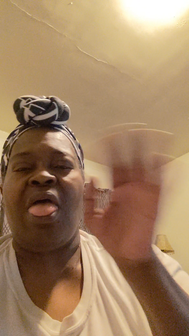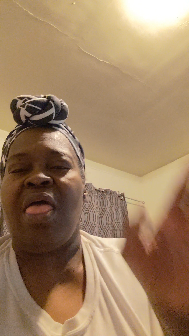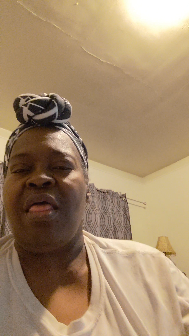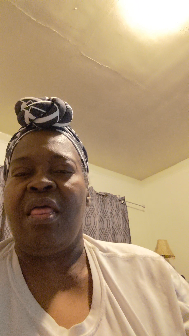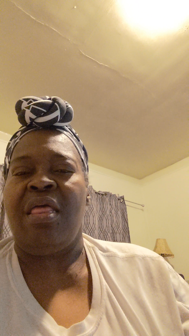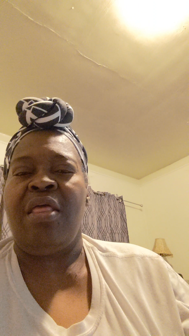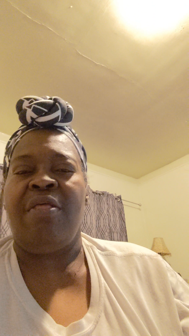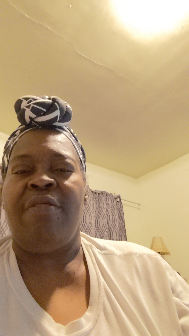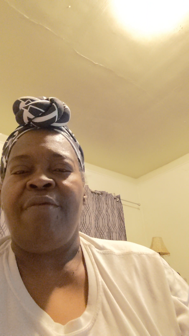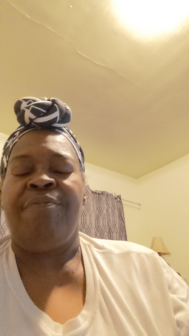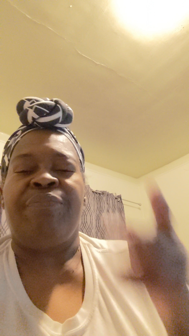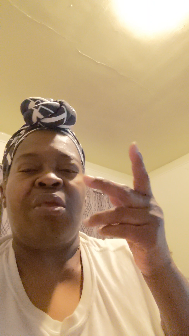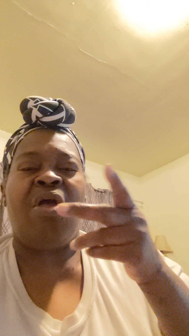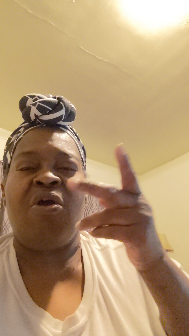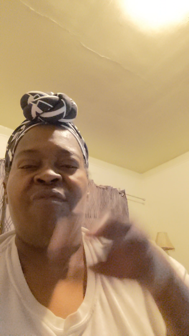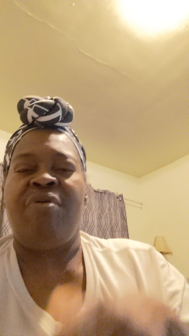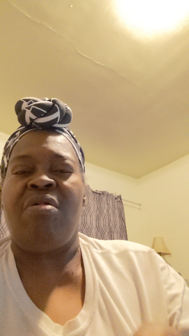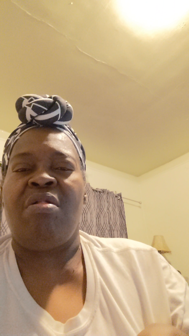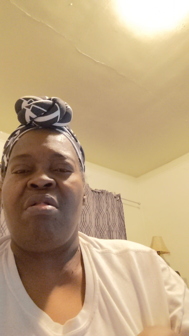careful